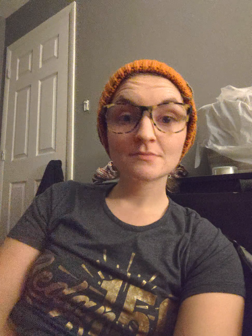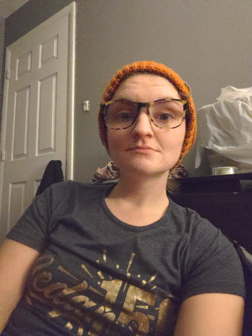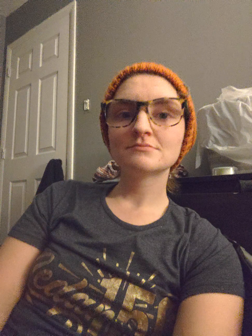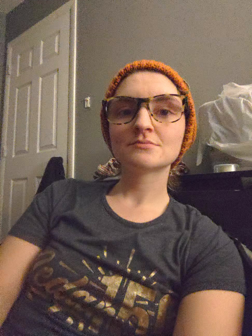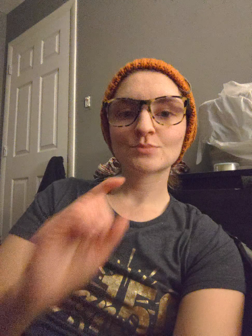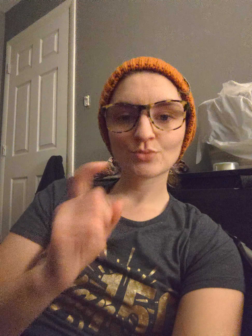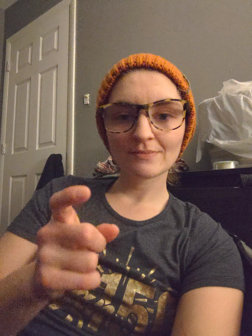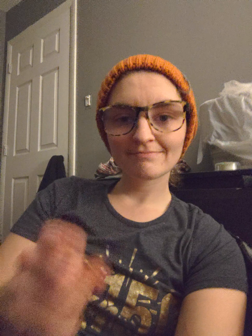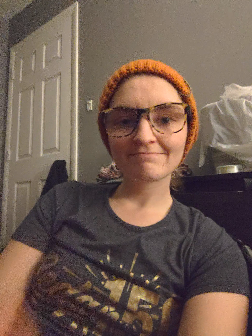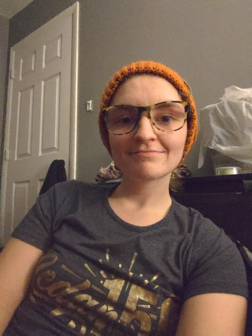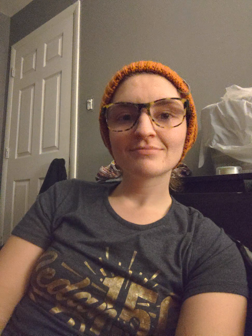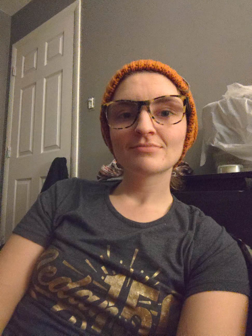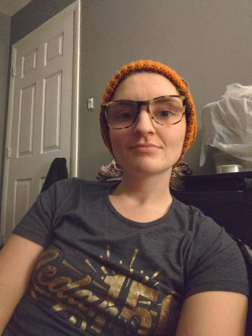gift